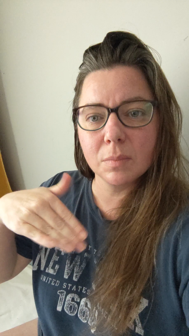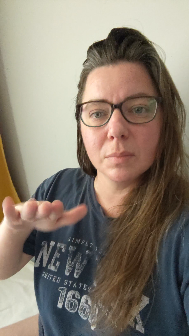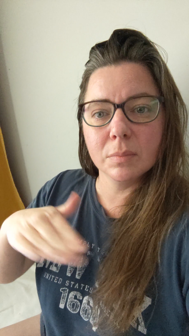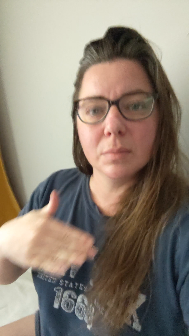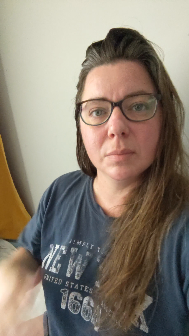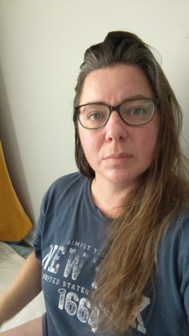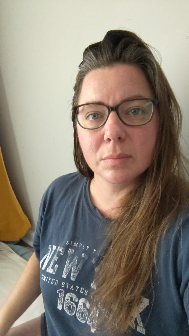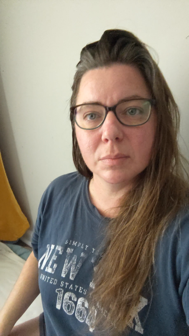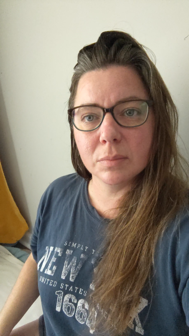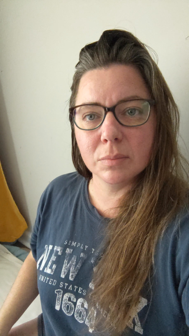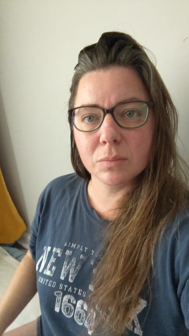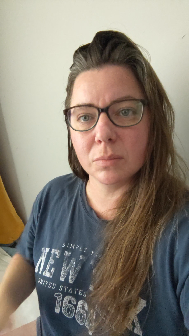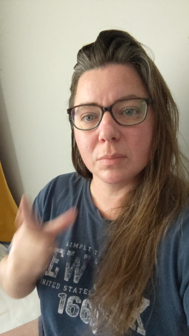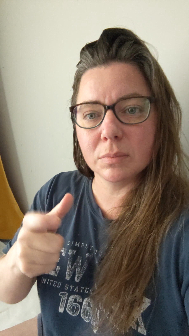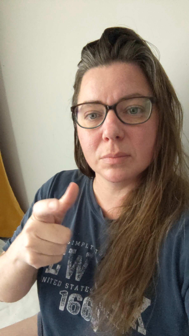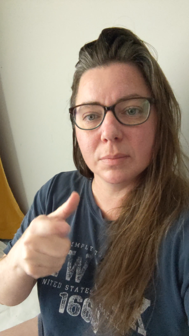run